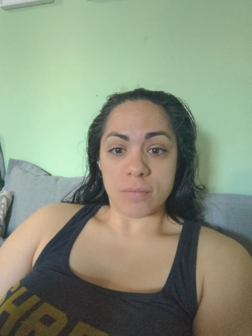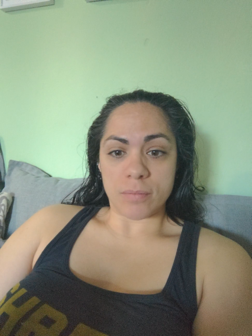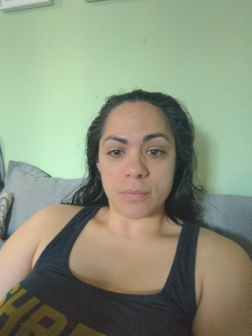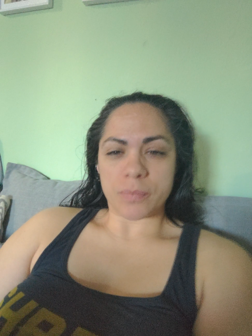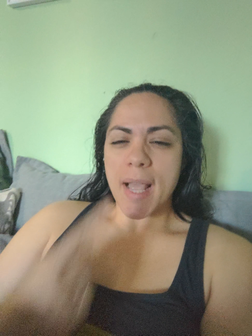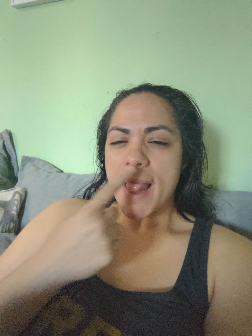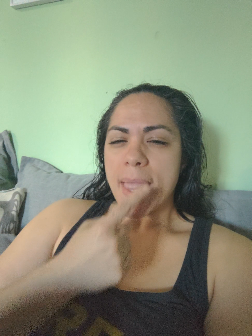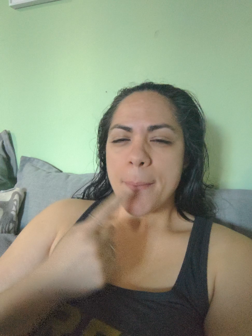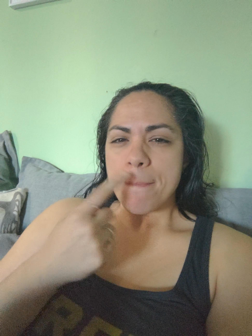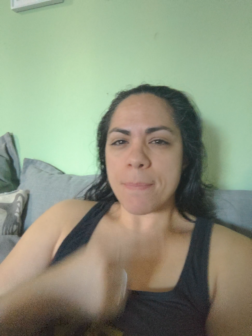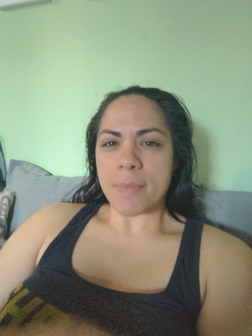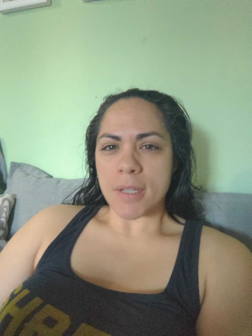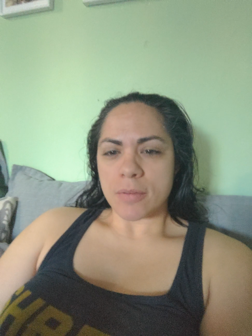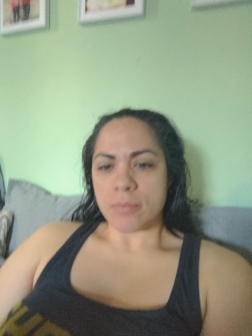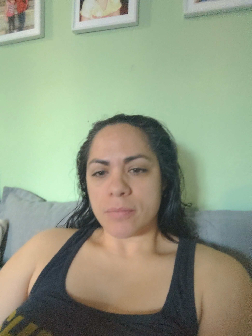lips